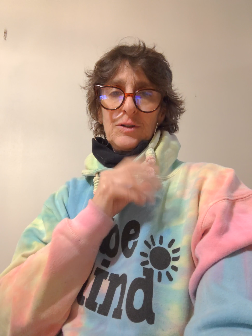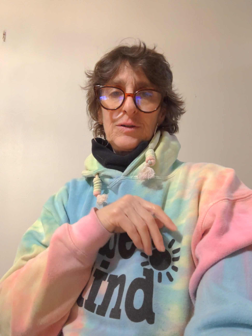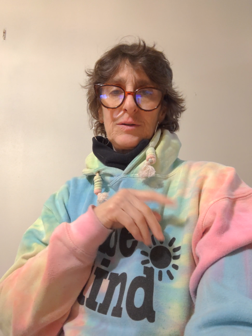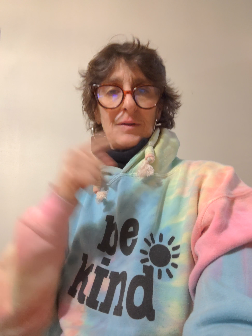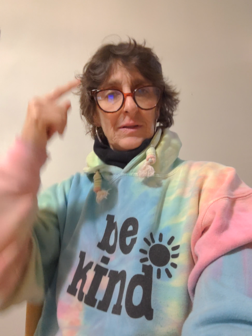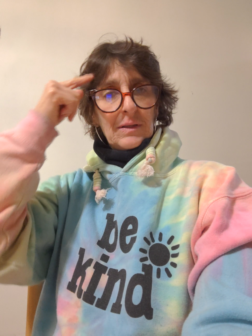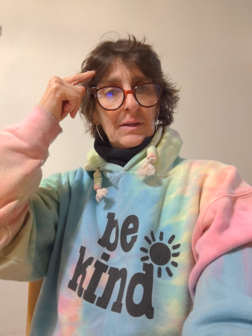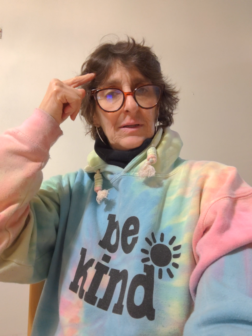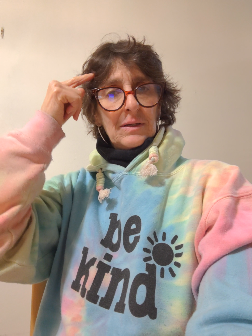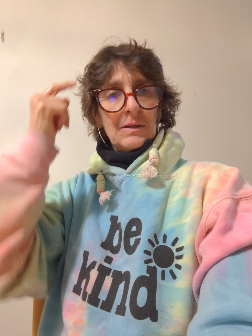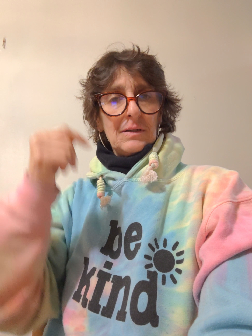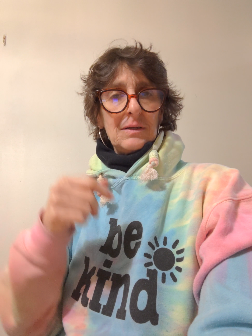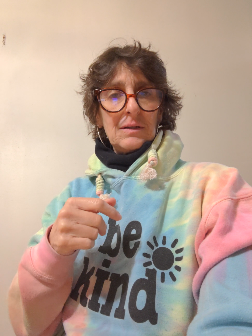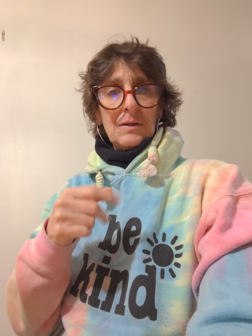think